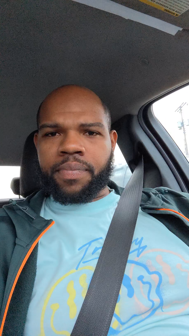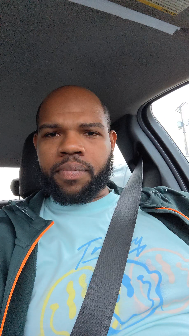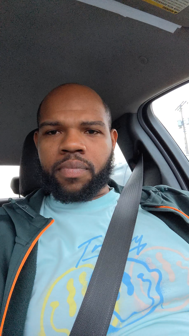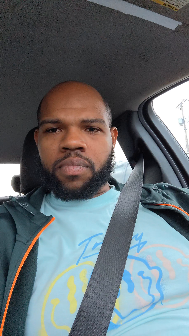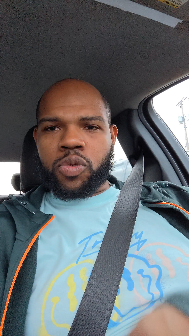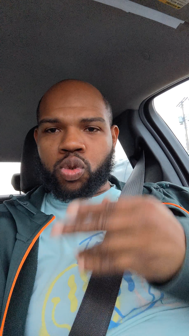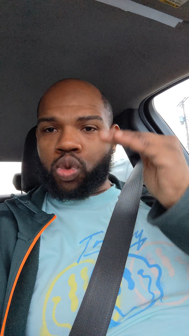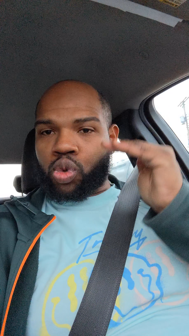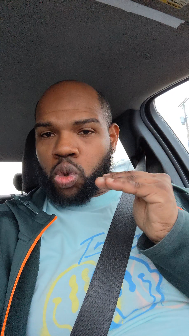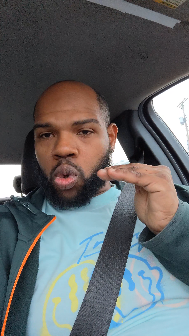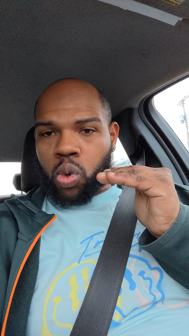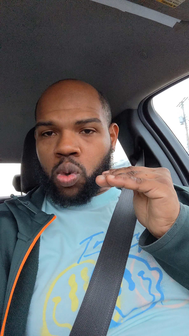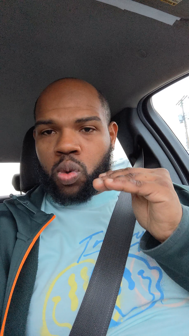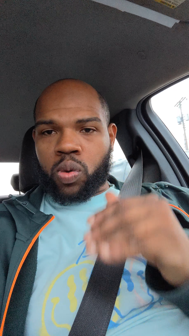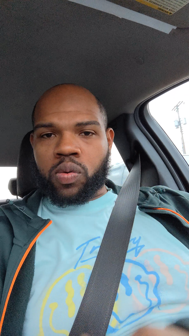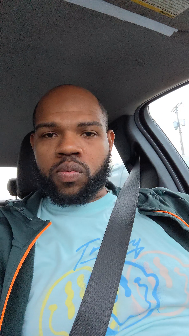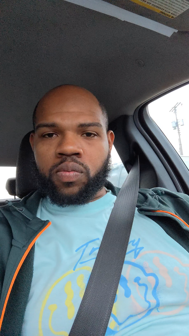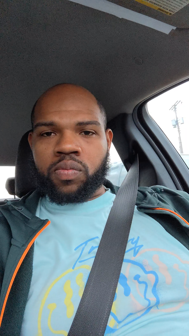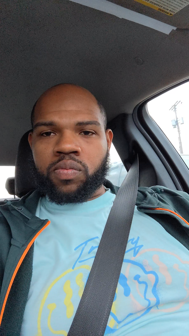short